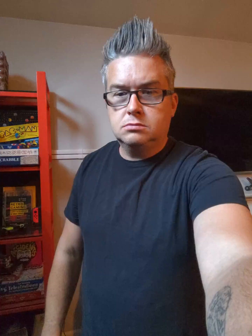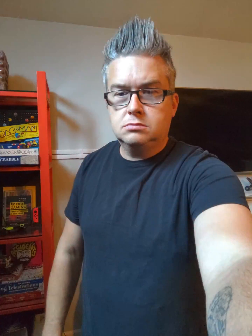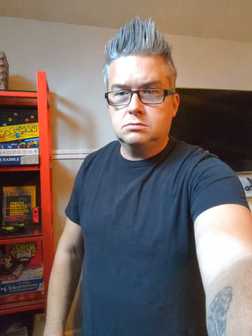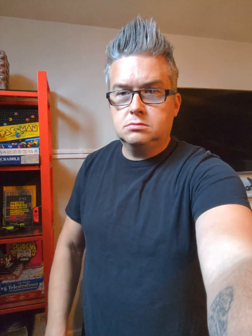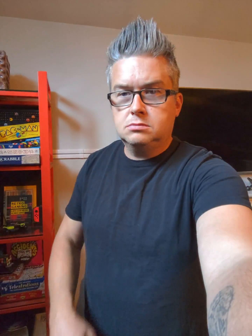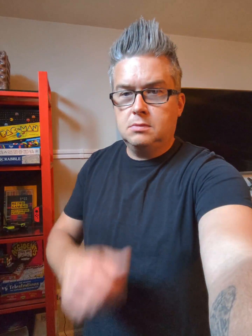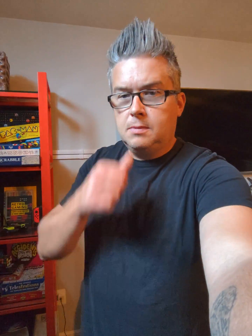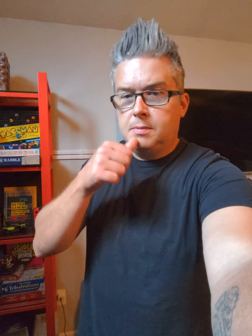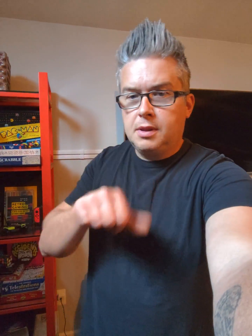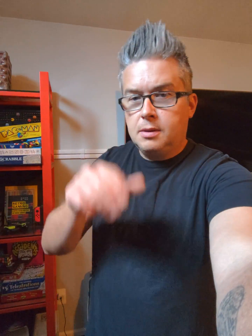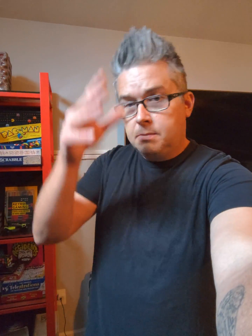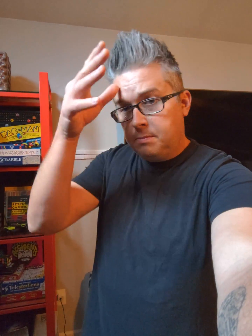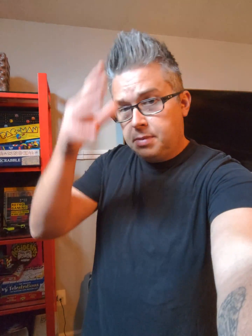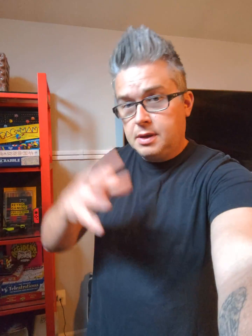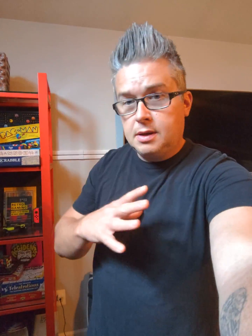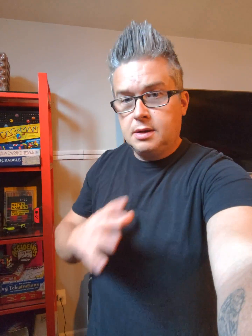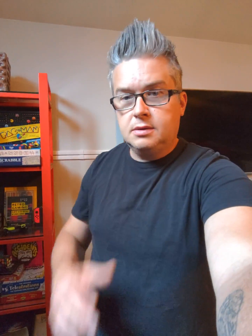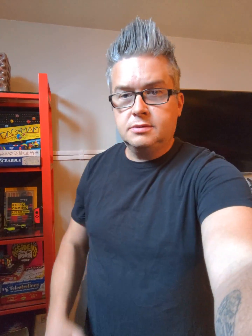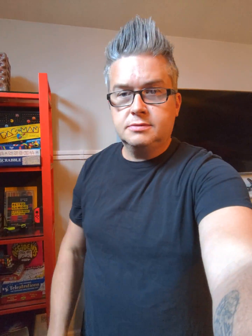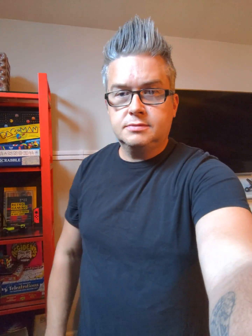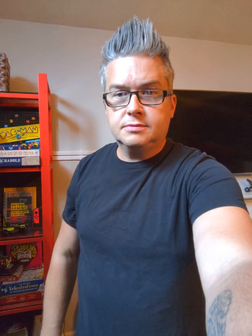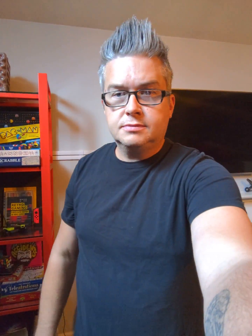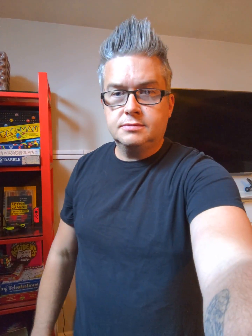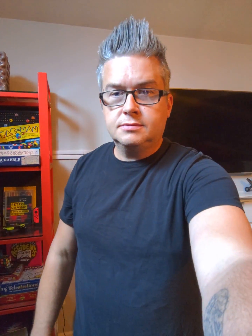mailman